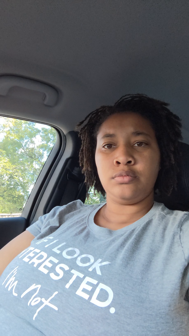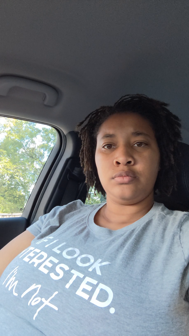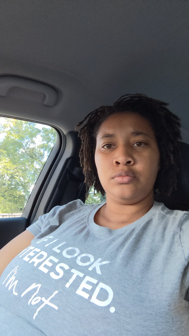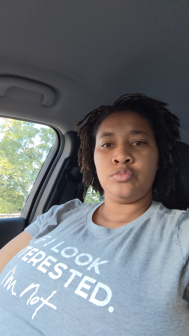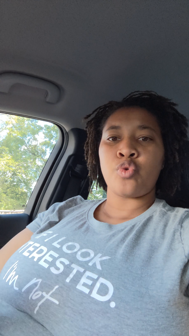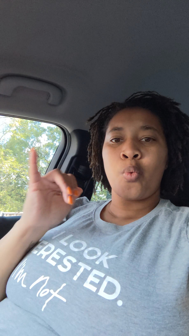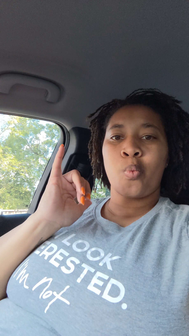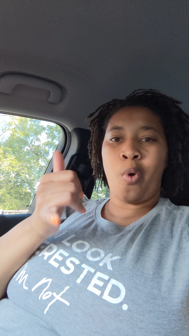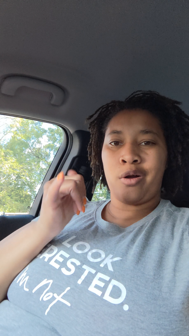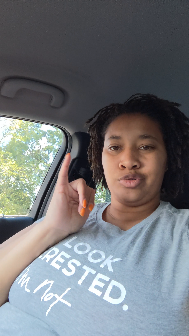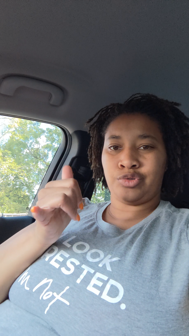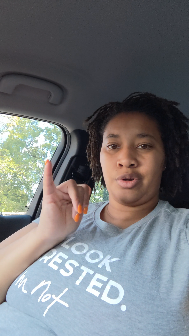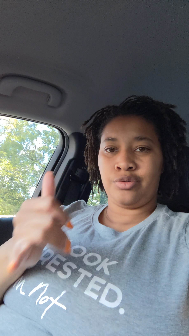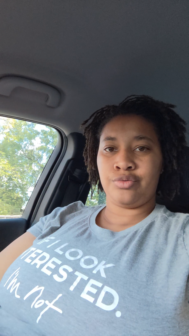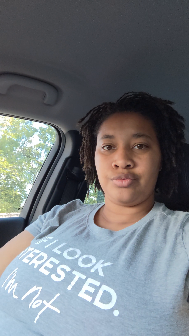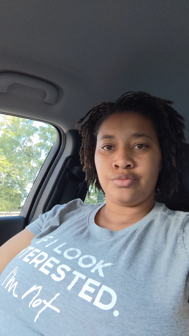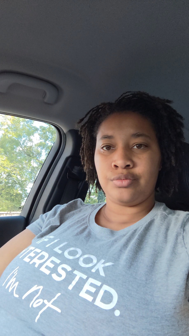rocking chair